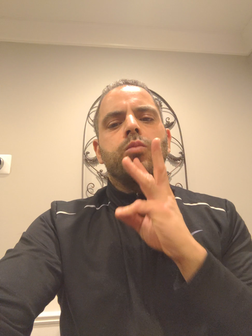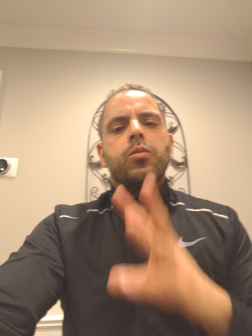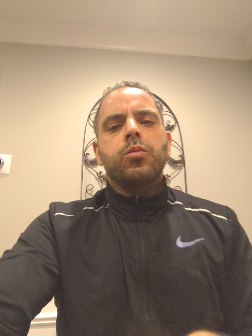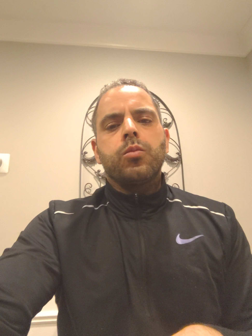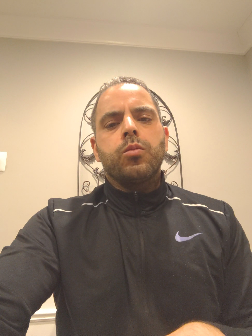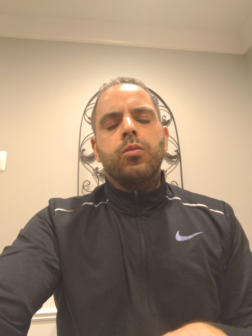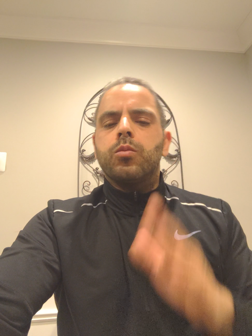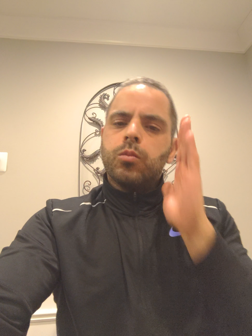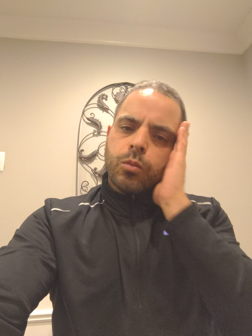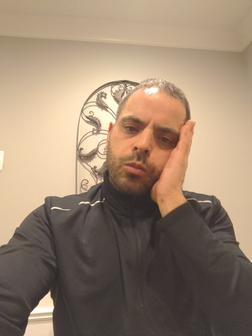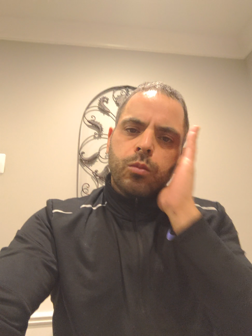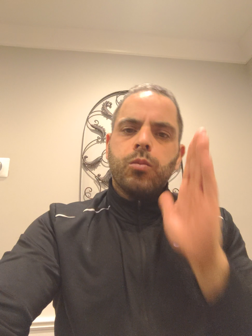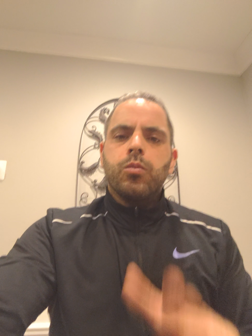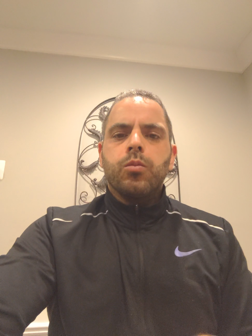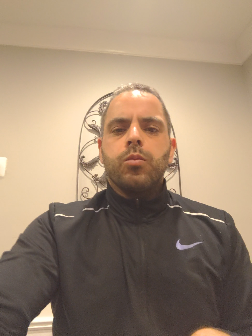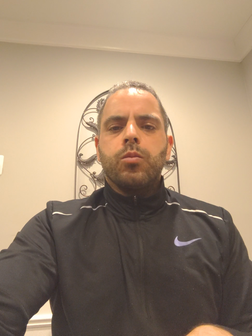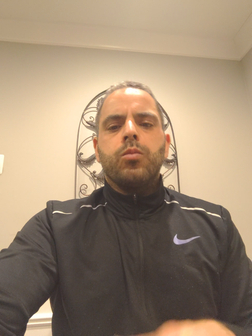bed